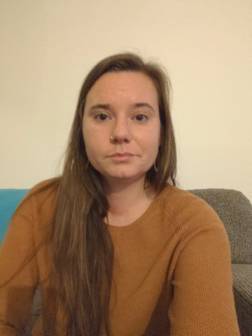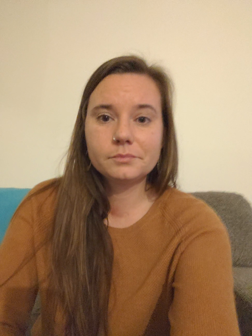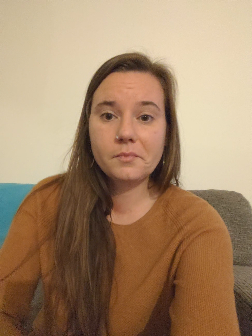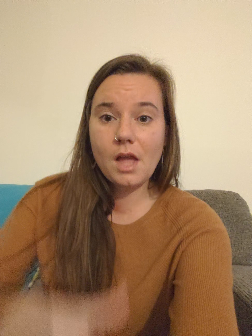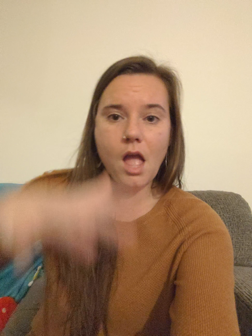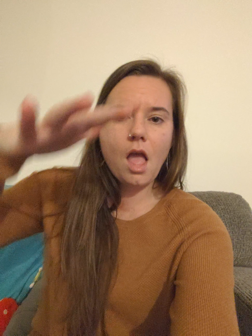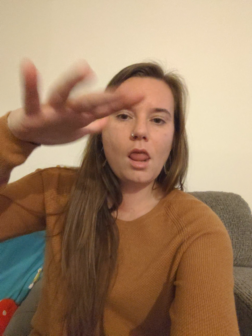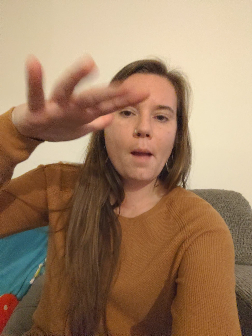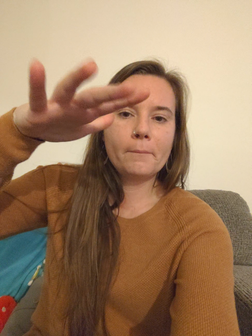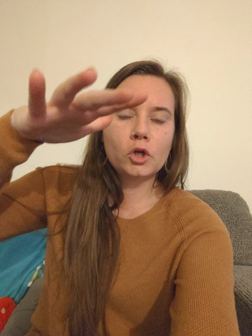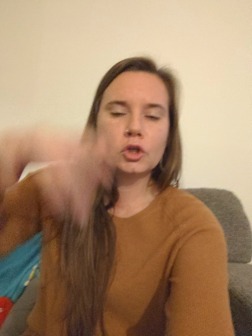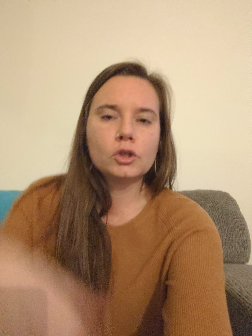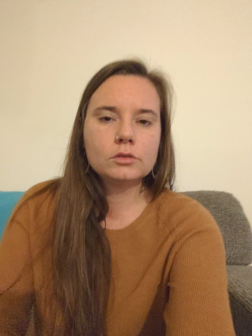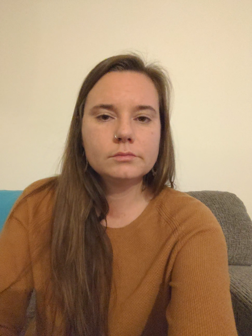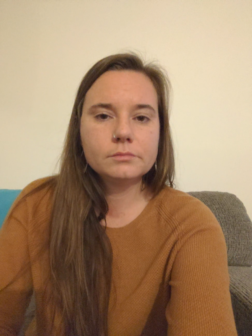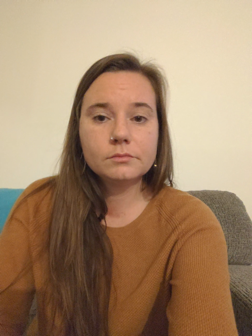helicopter